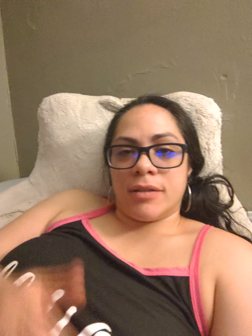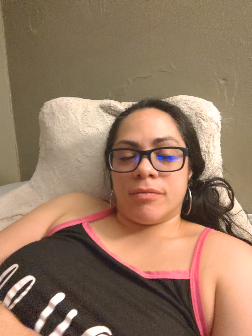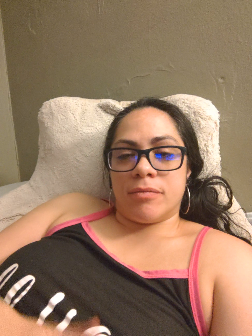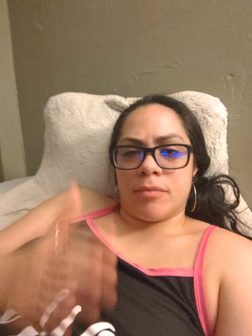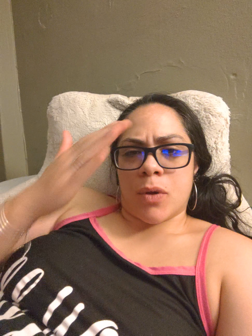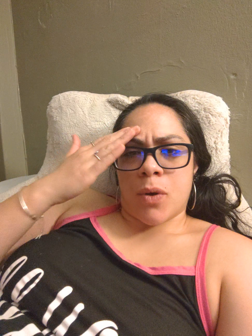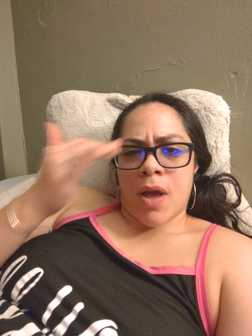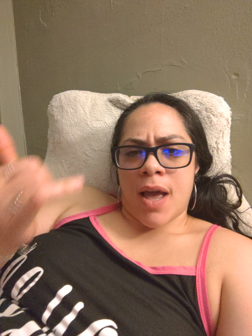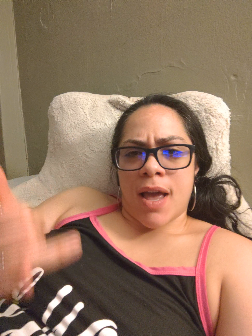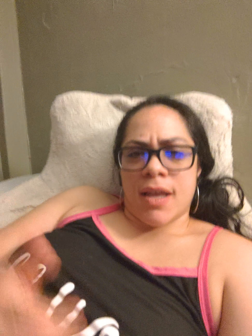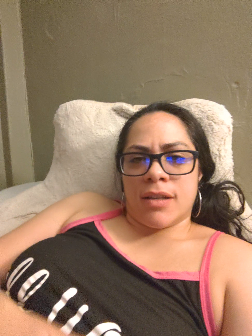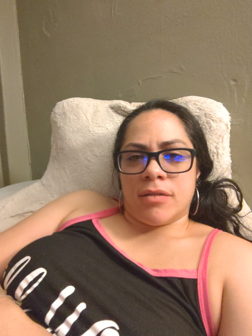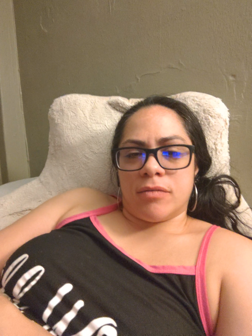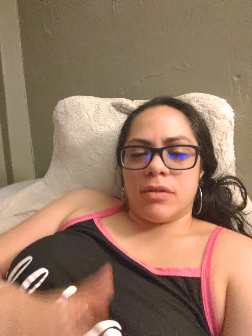why